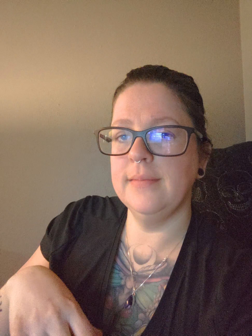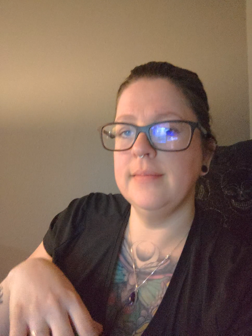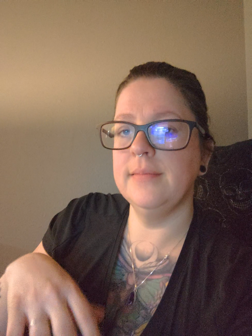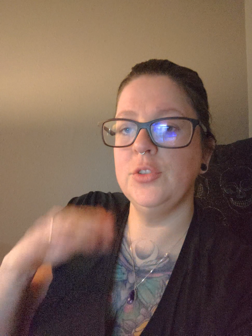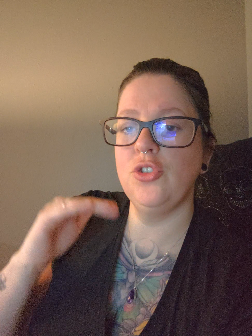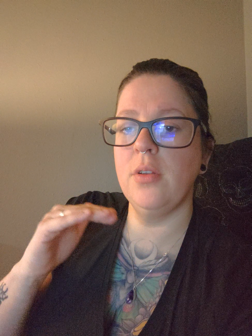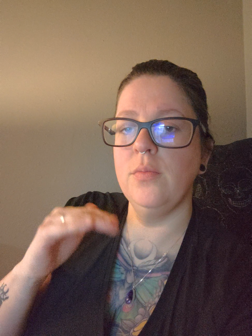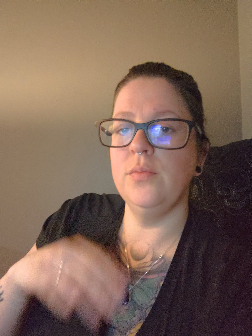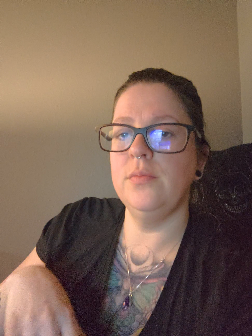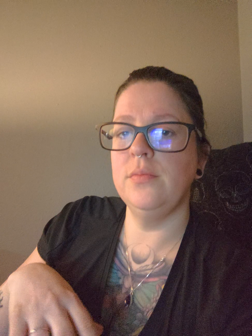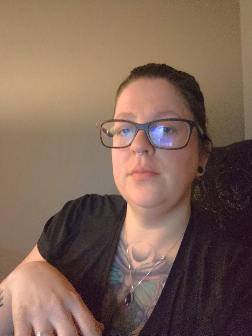child